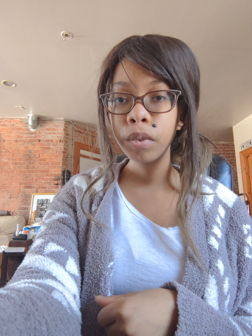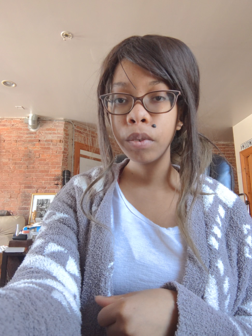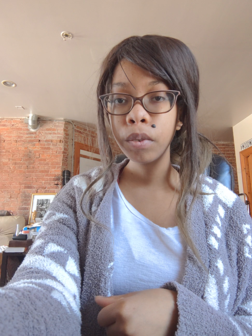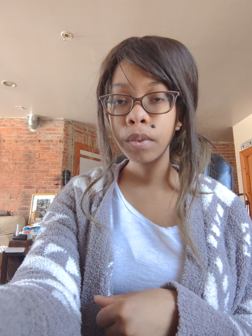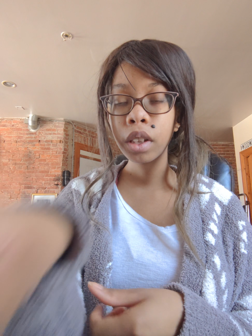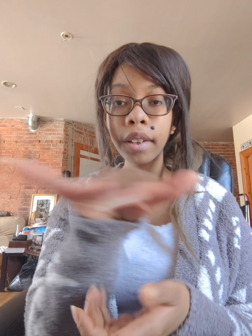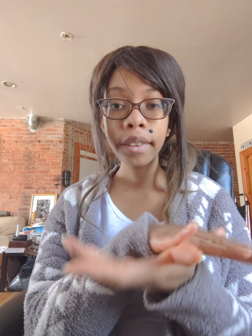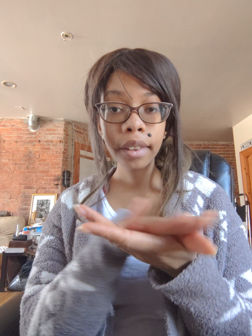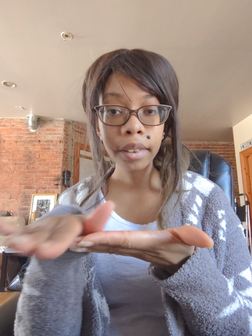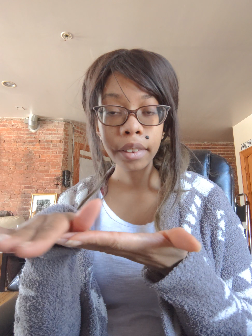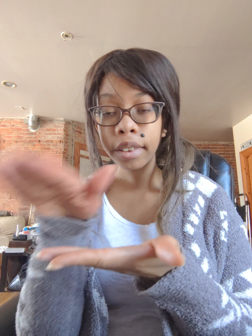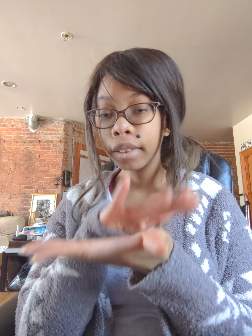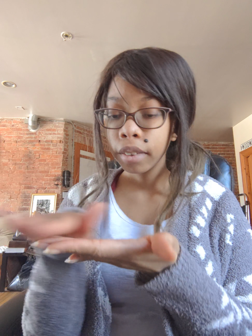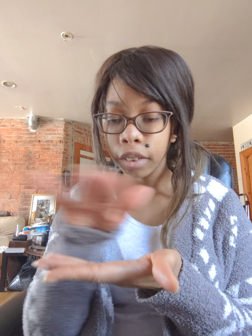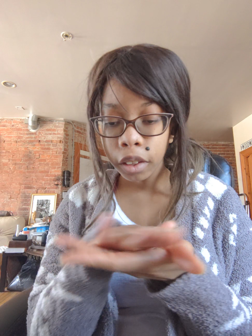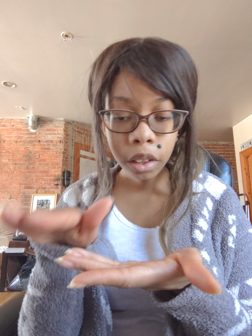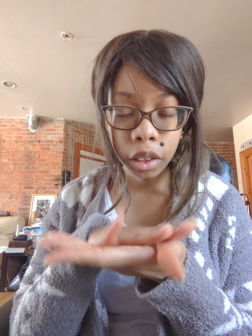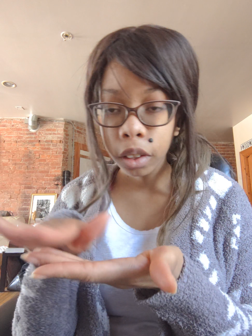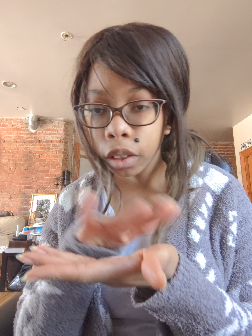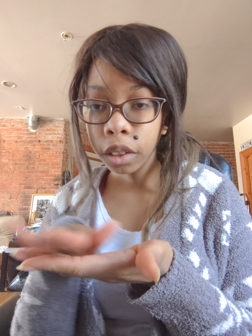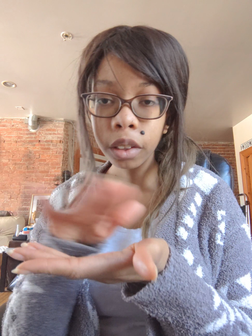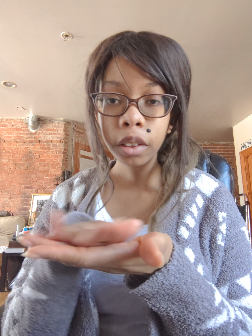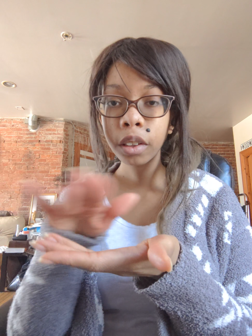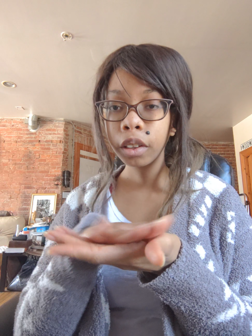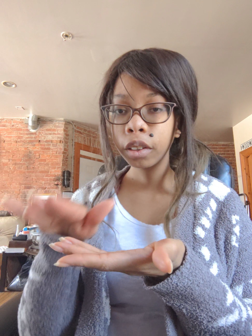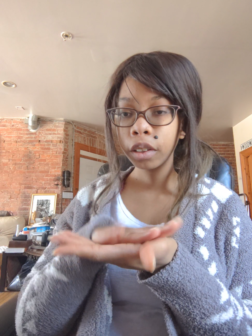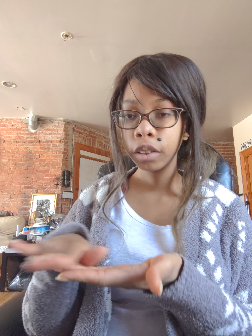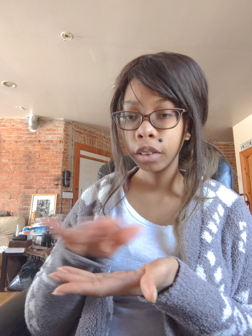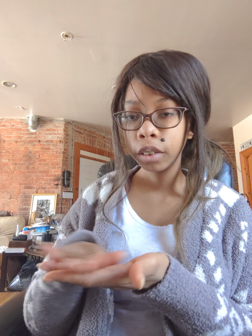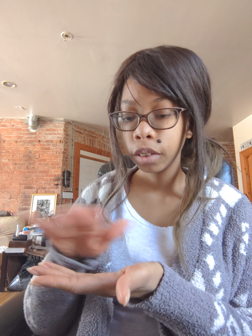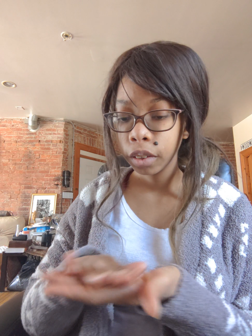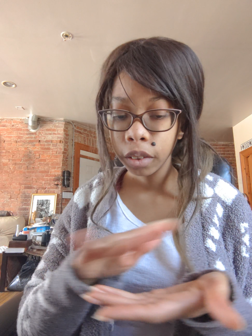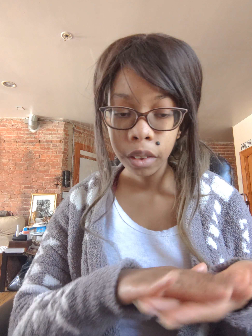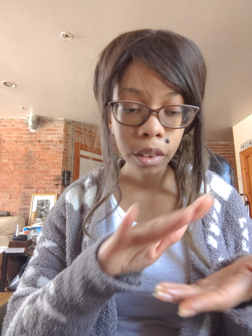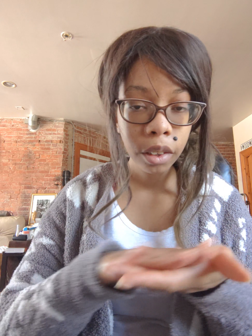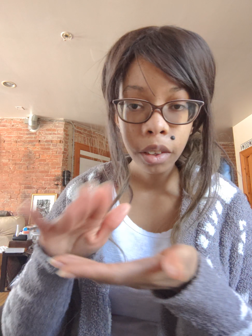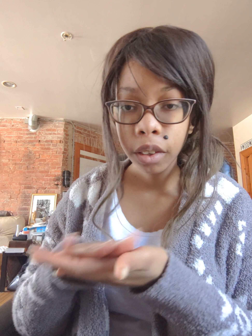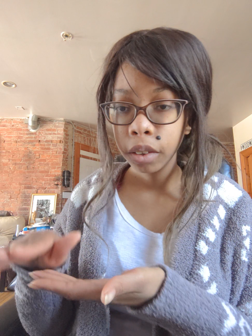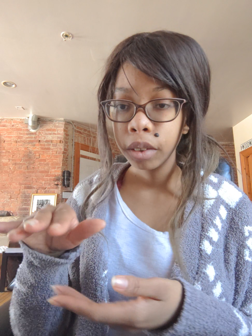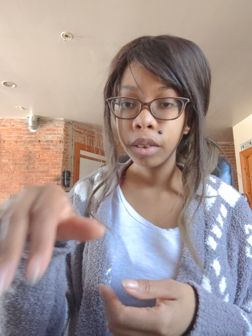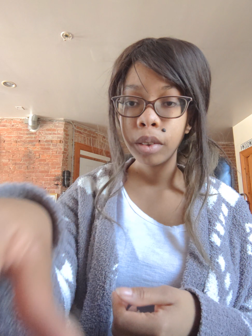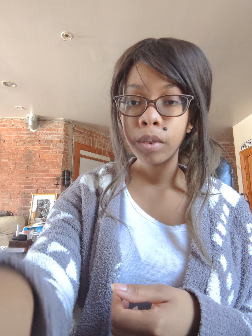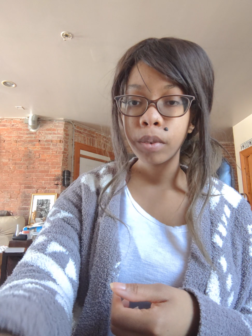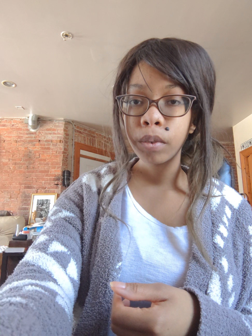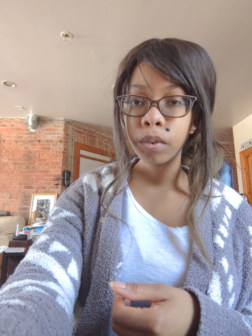clean